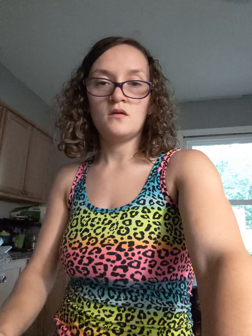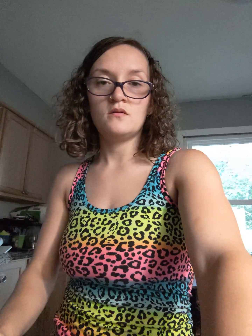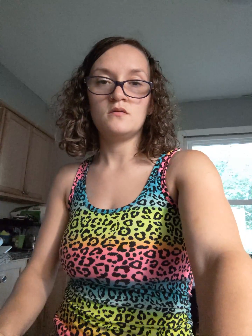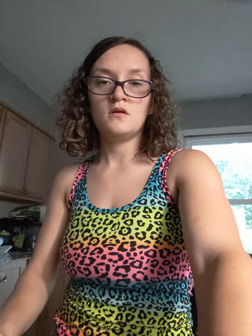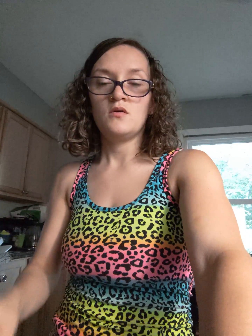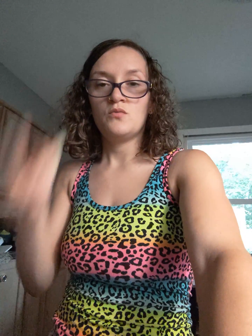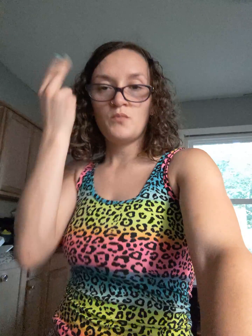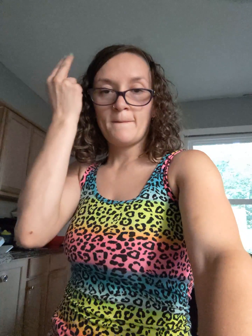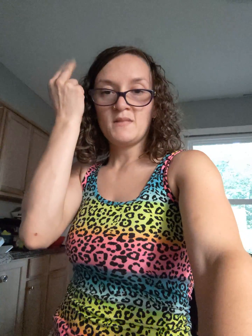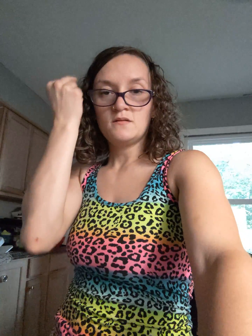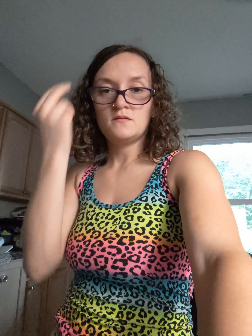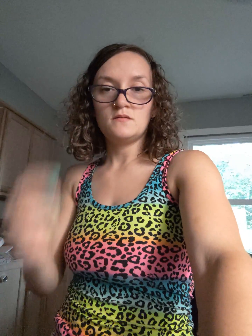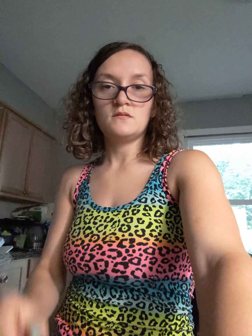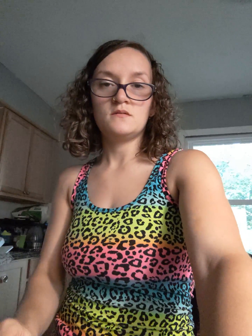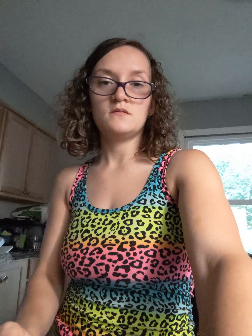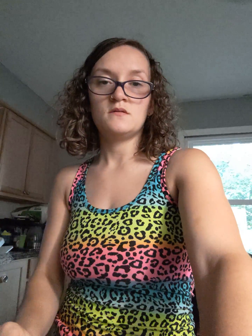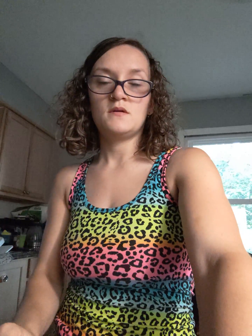rabbit